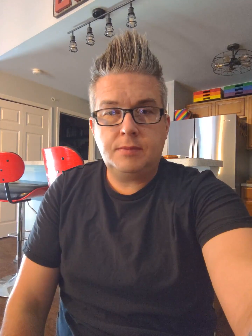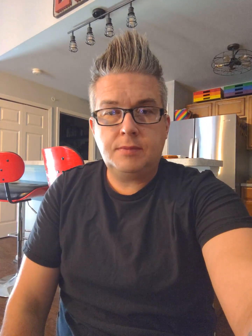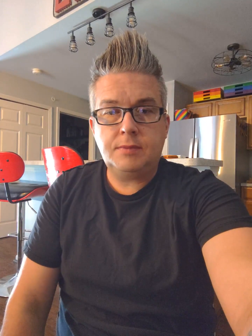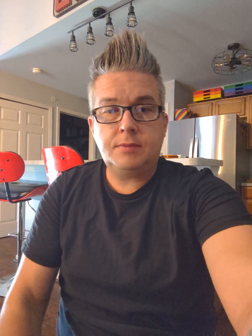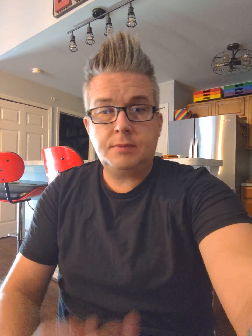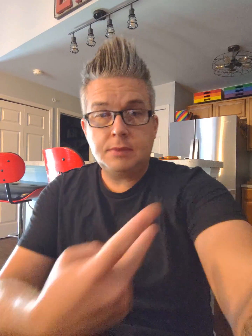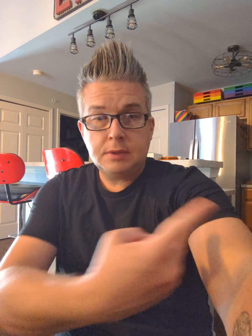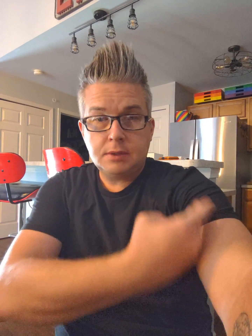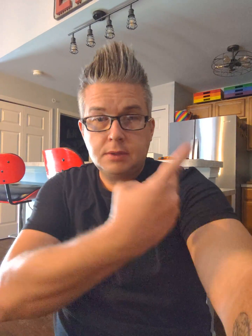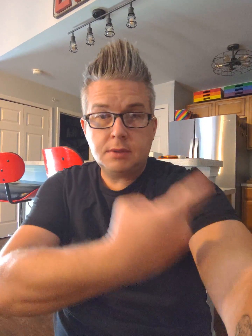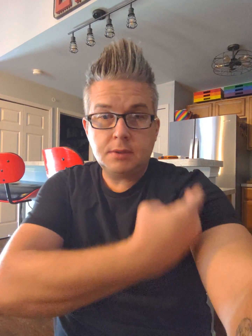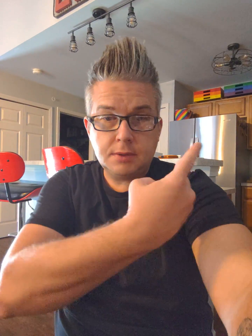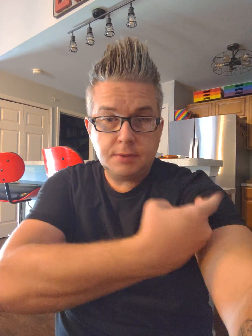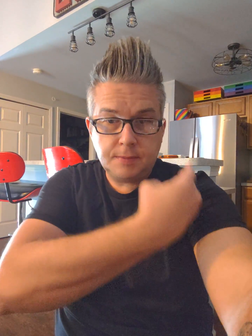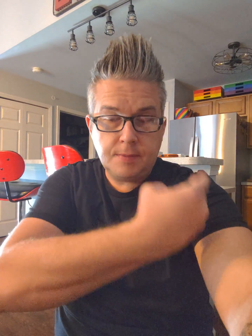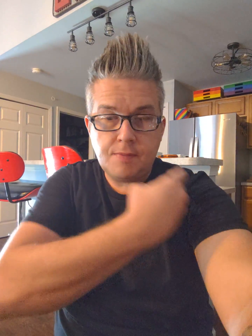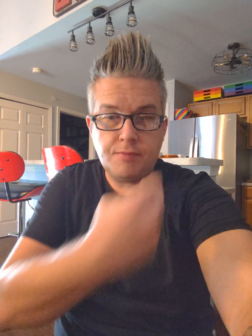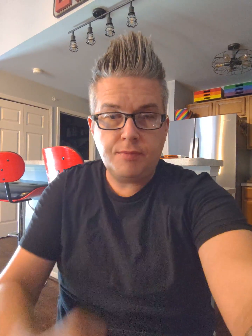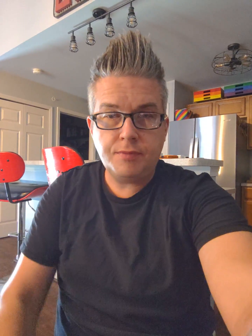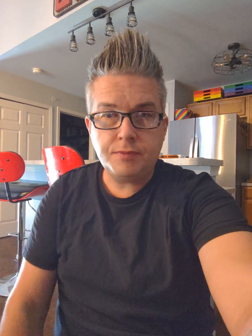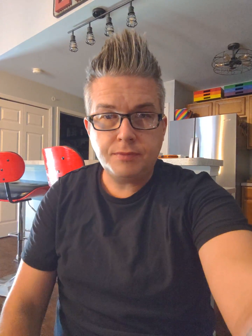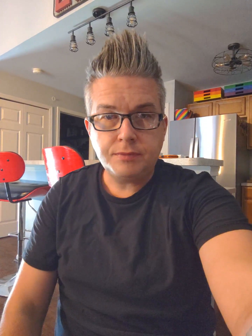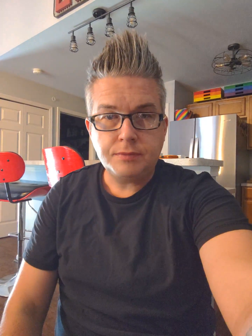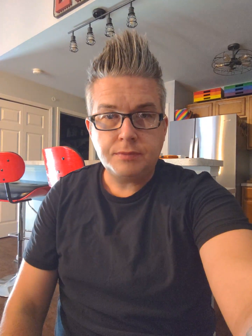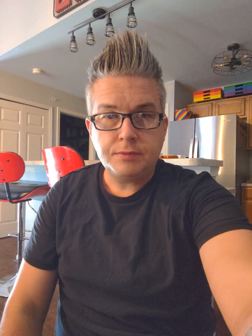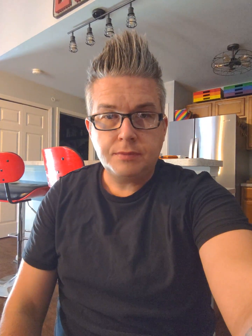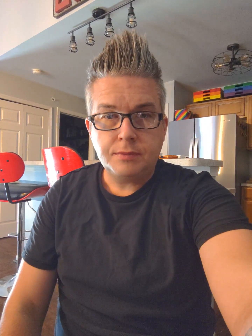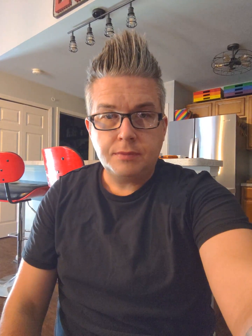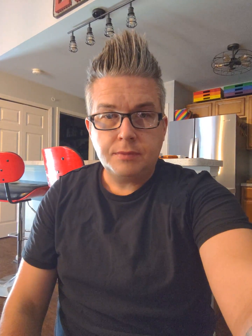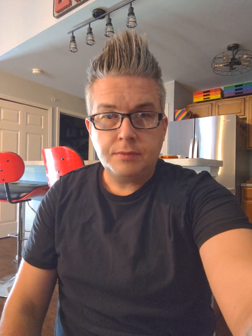sheep